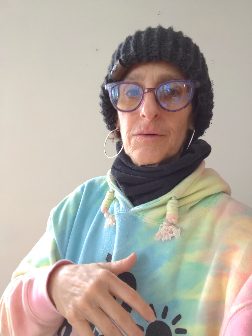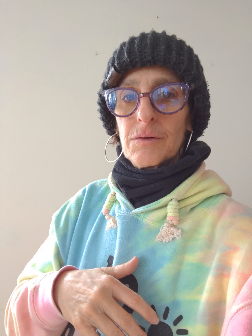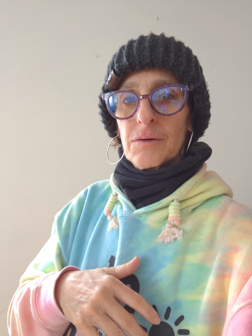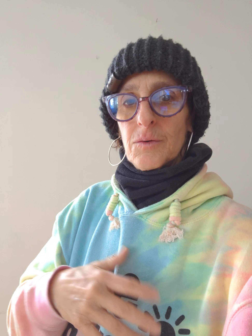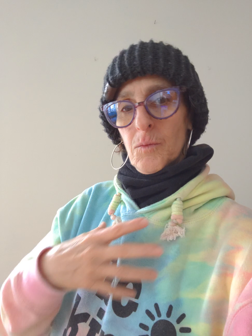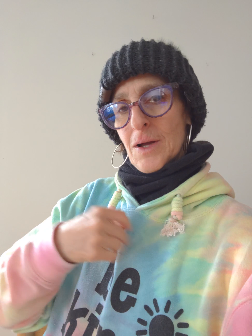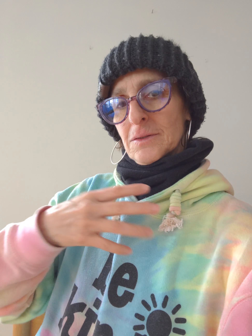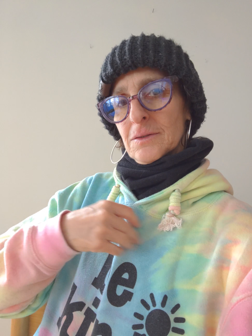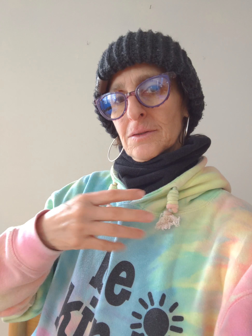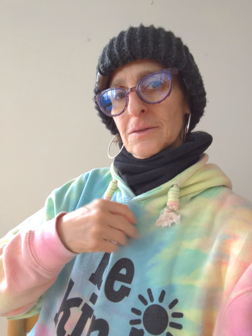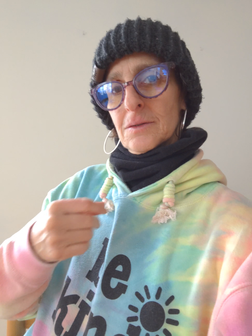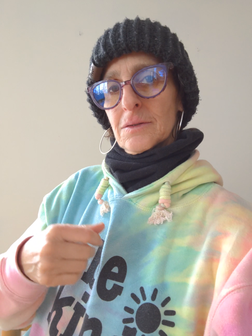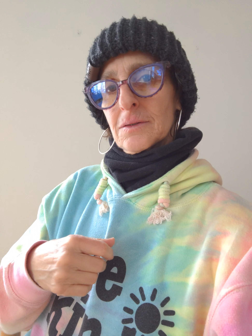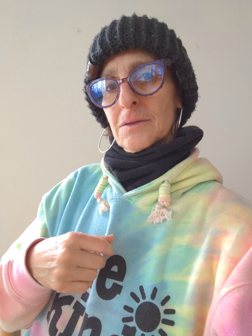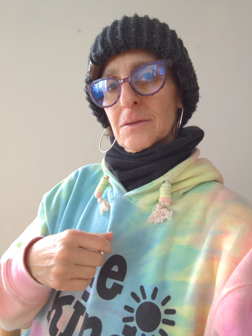white